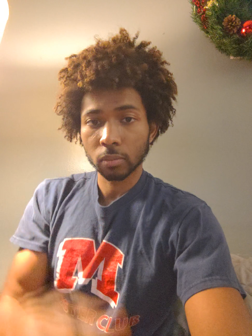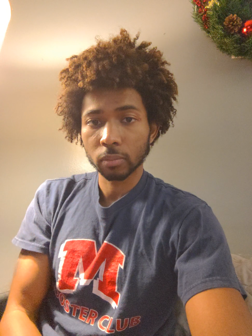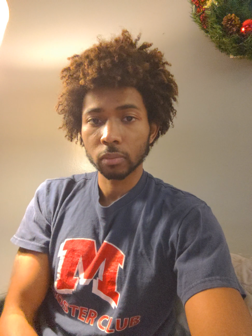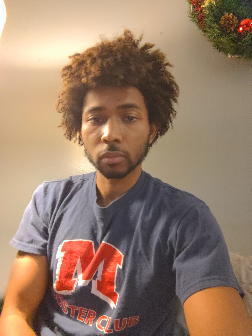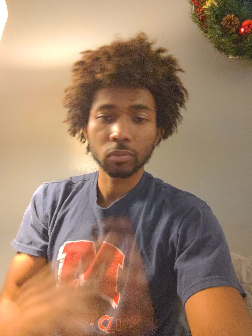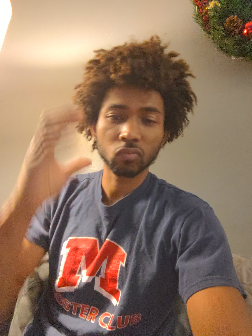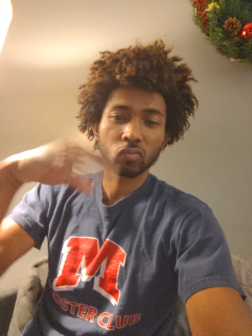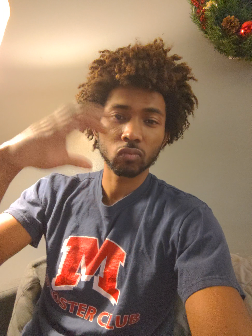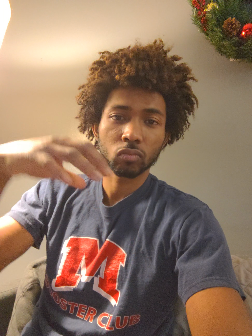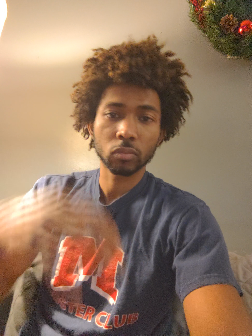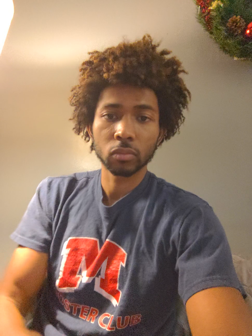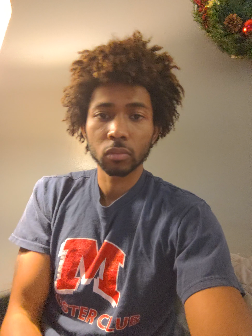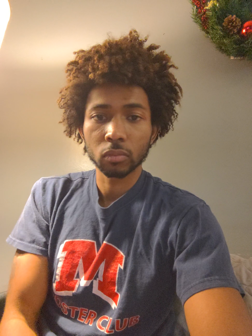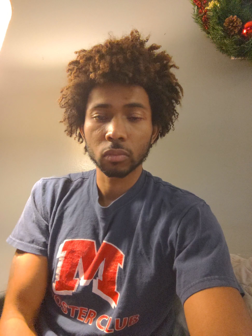rain